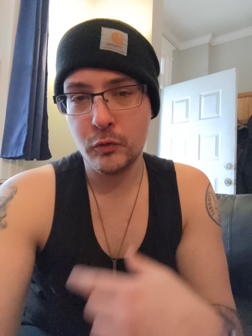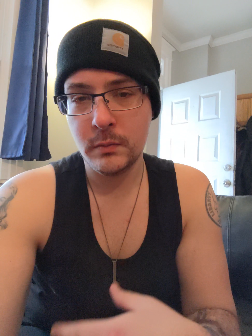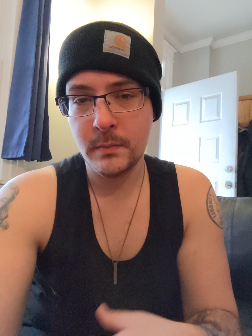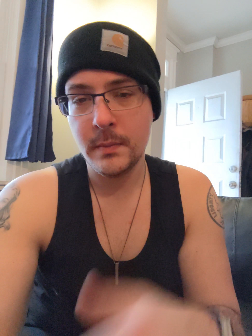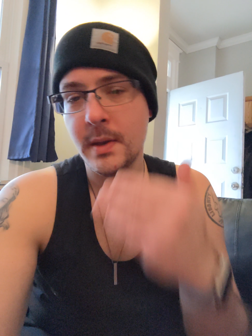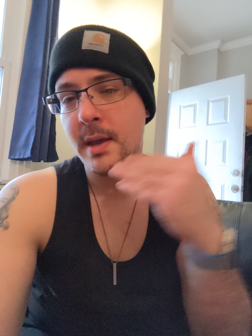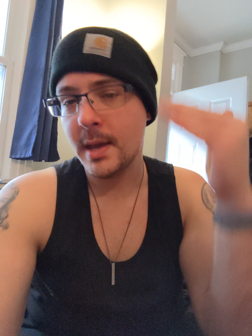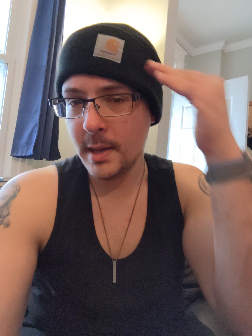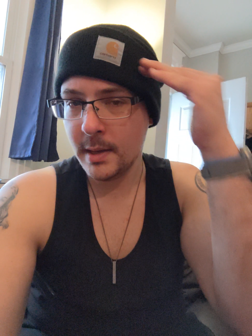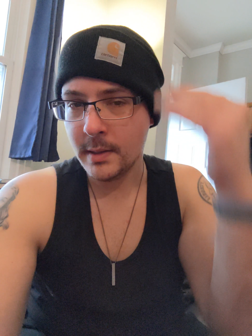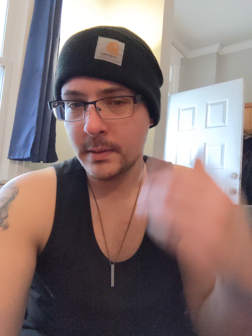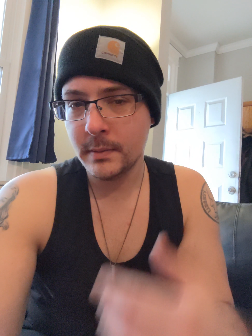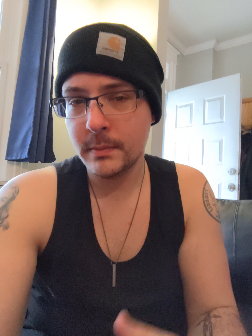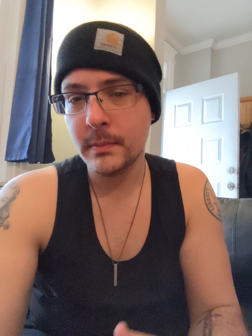head